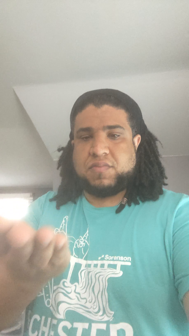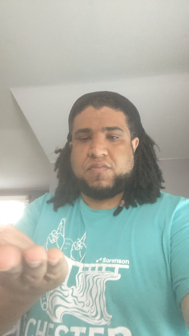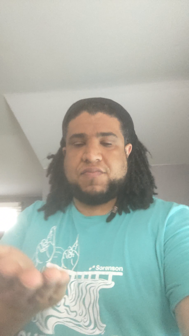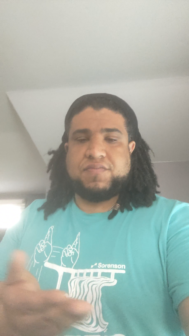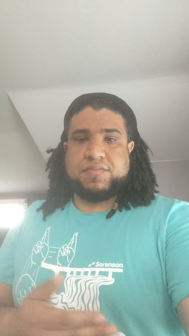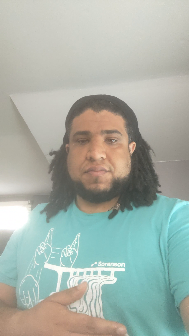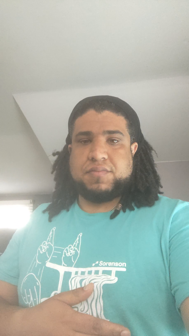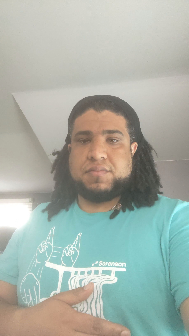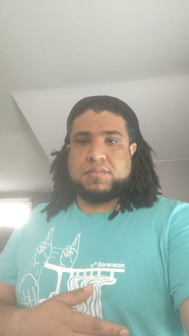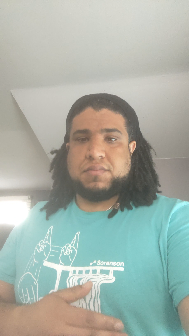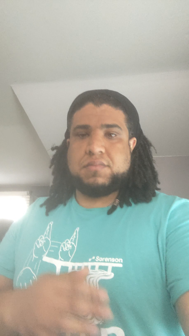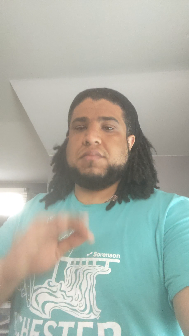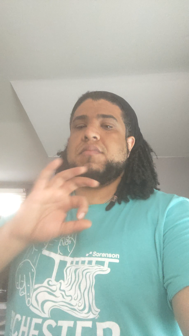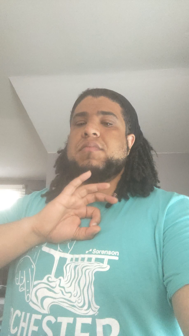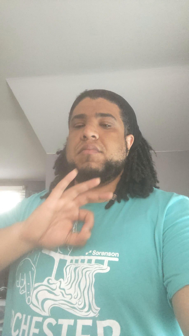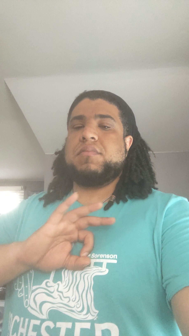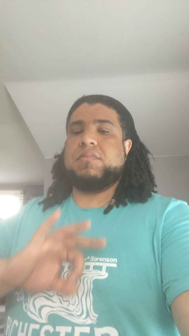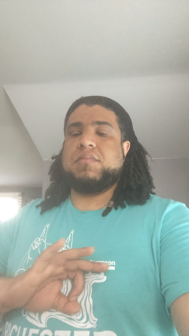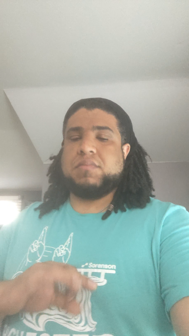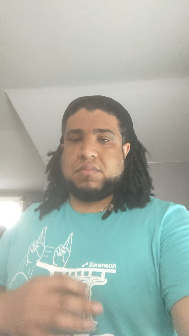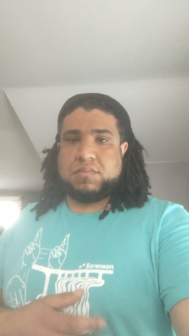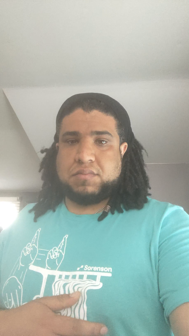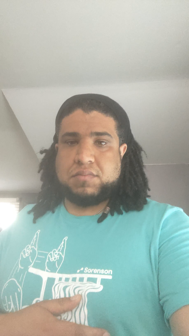button